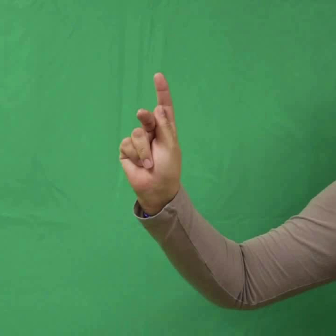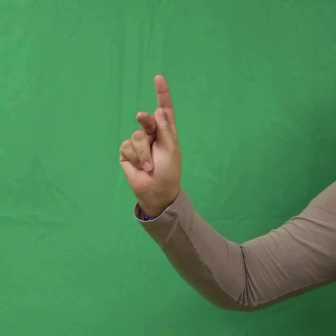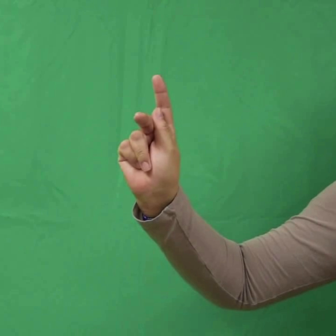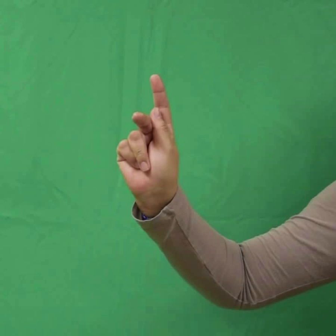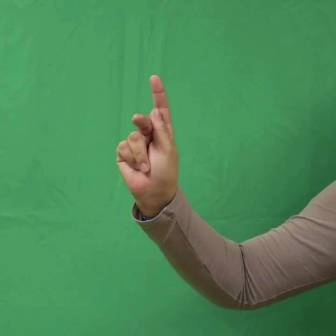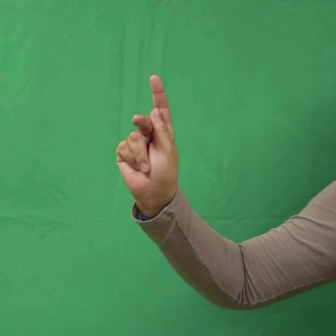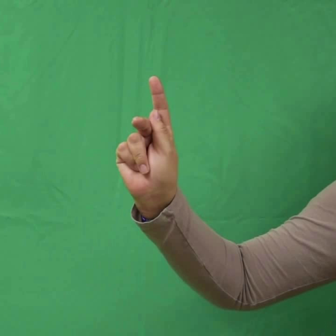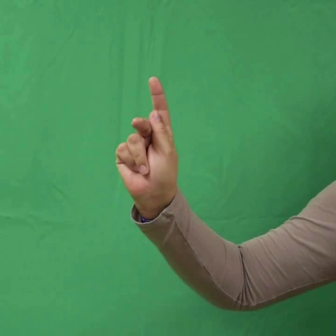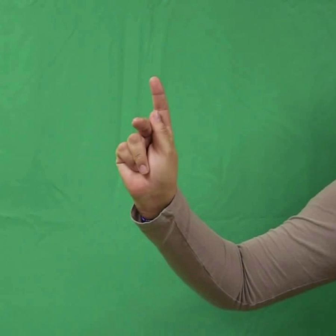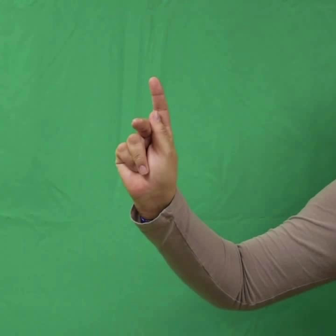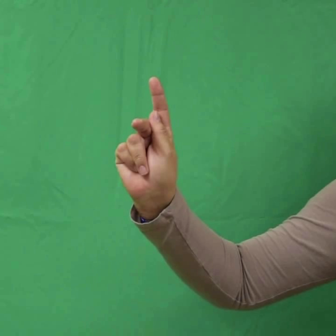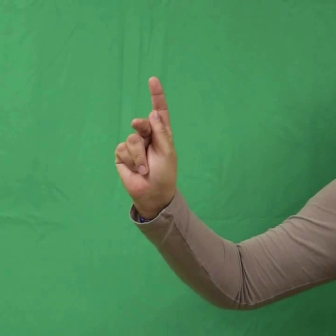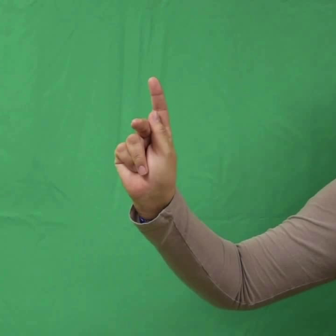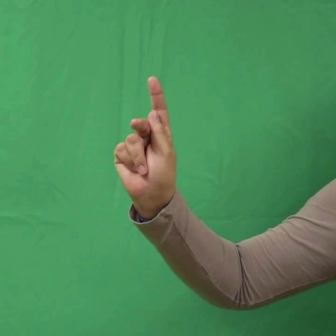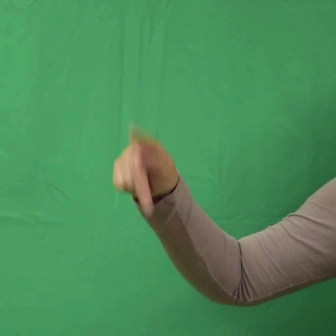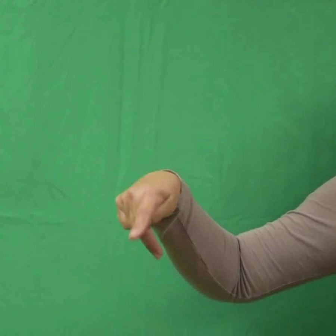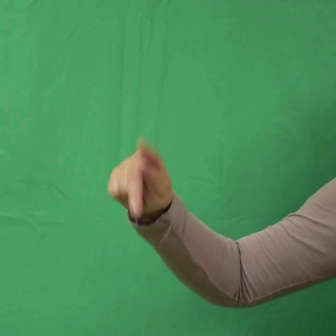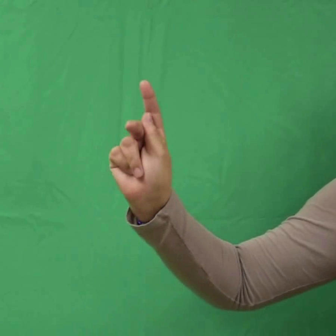K